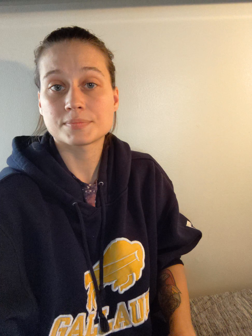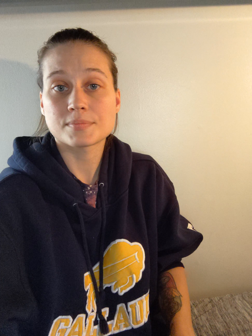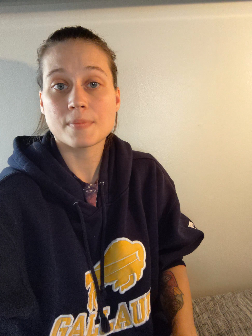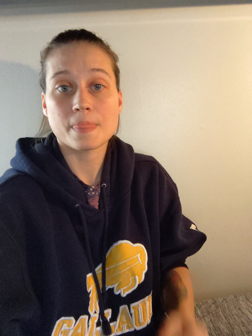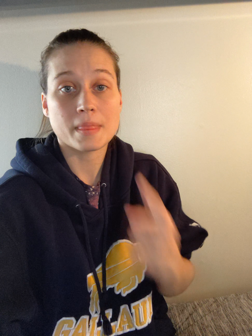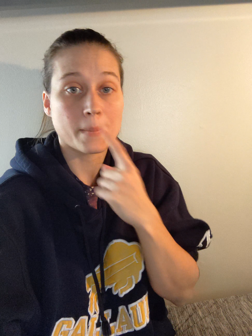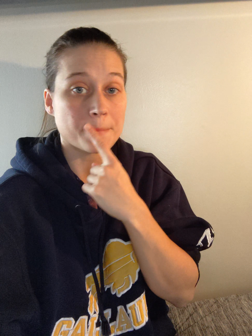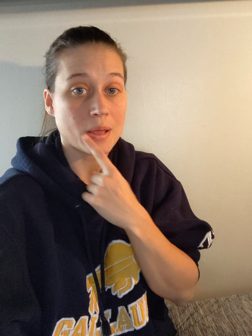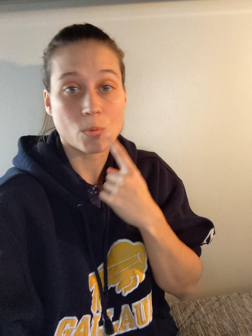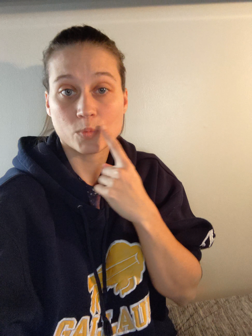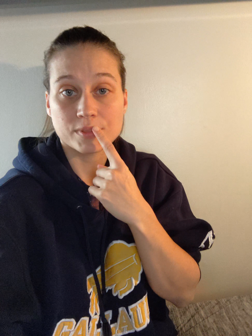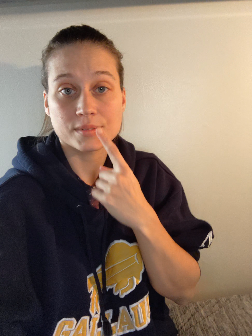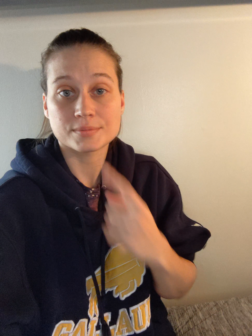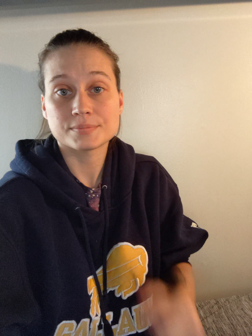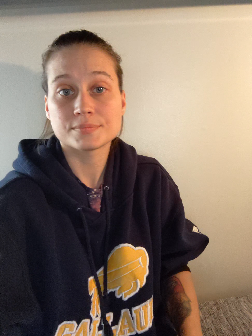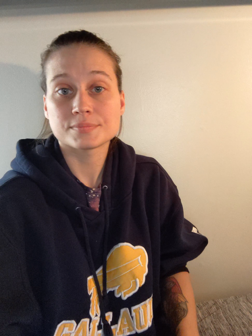mouth